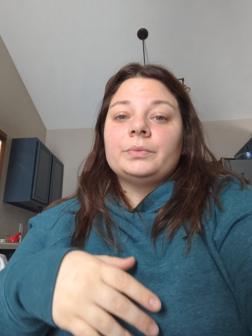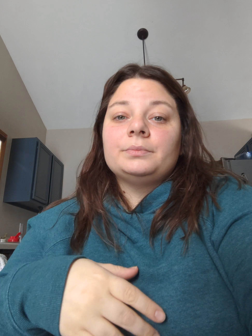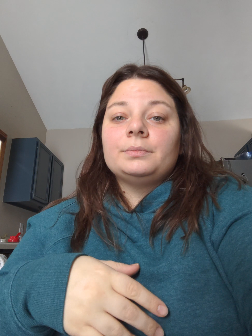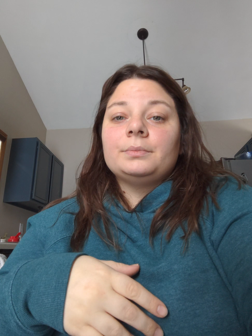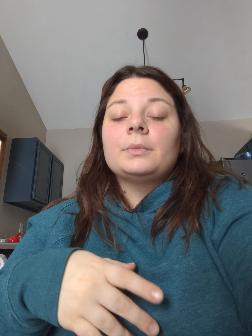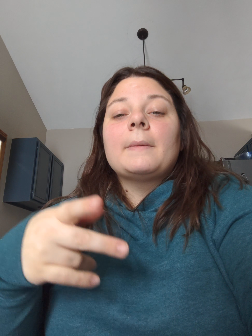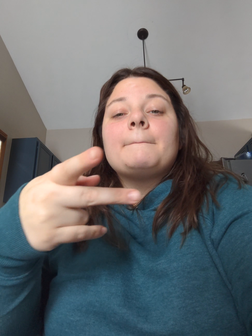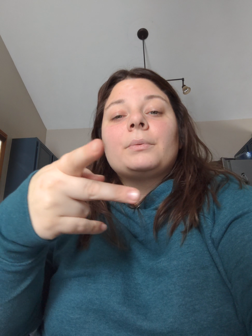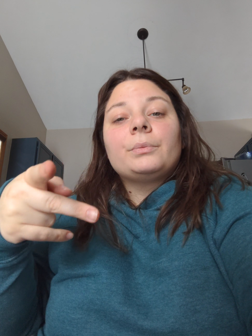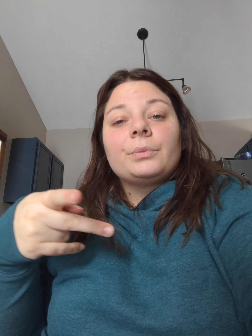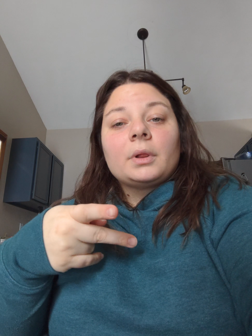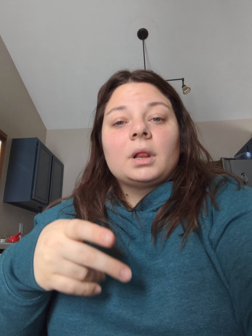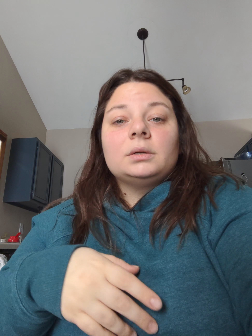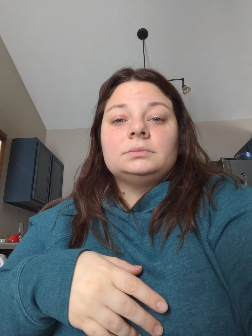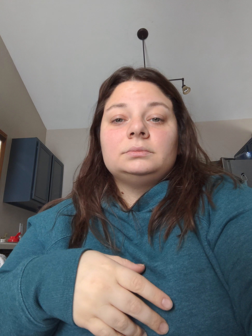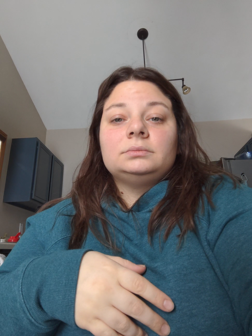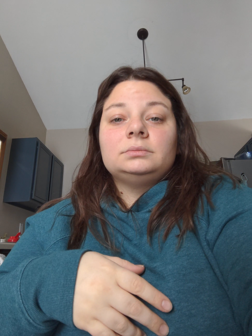pool